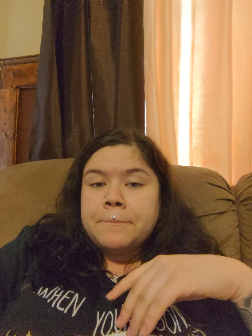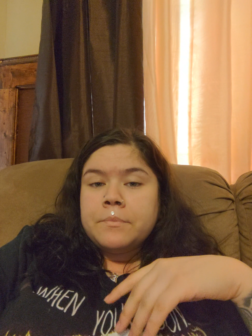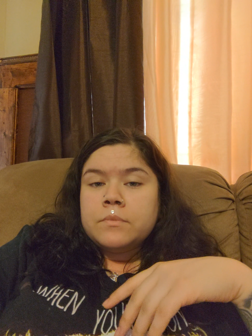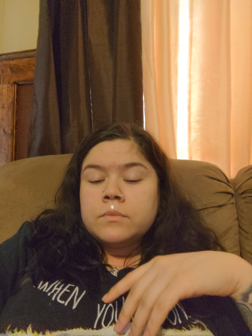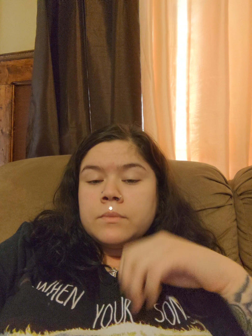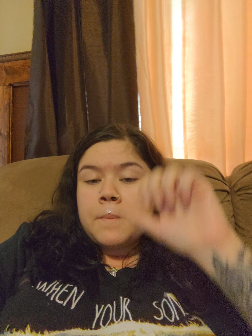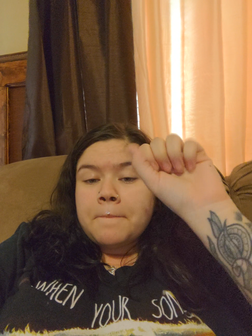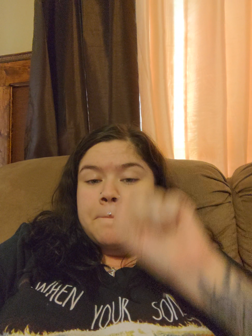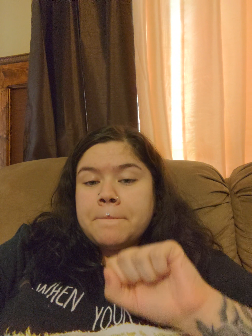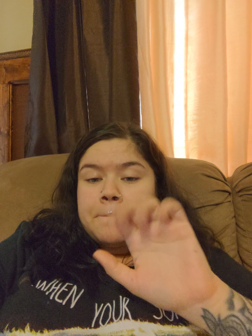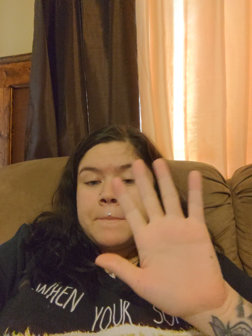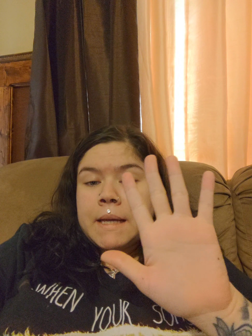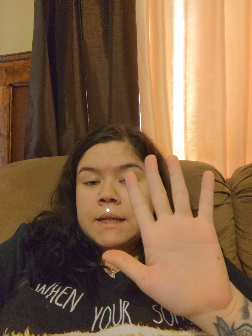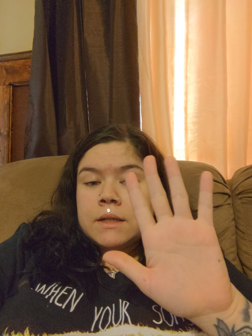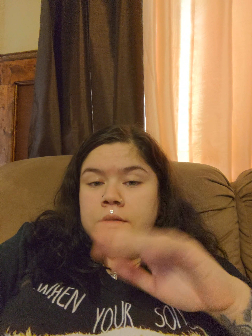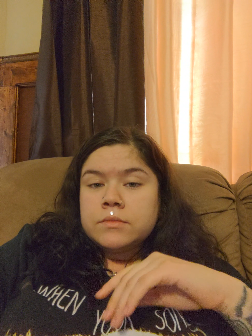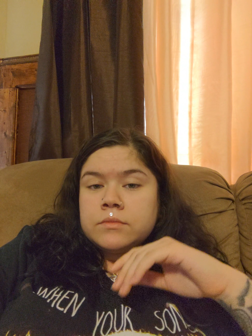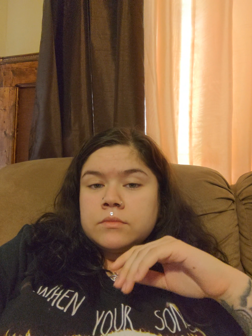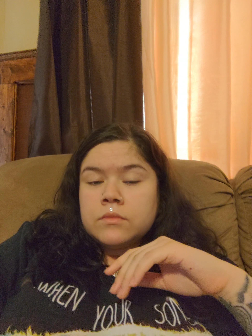mitten